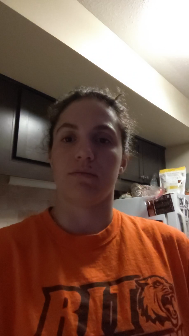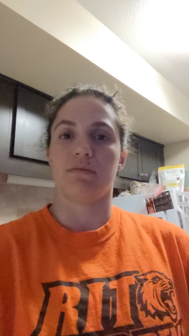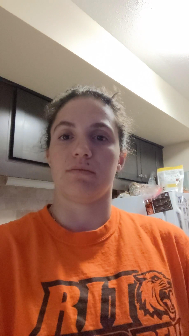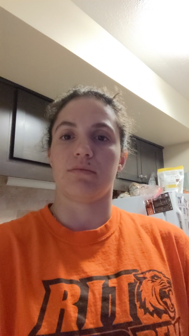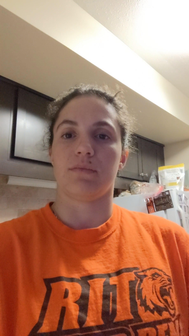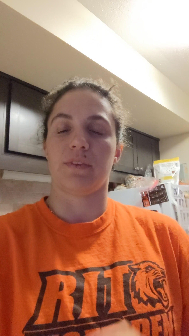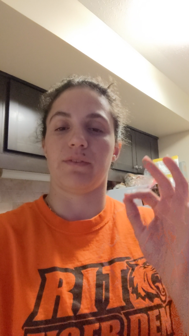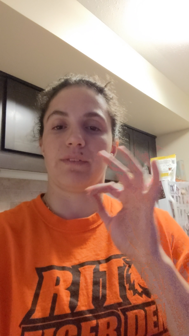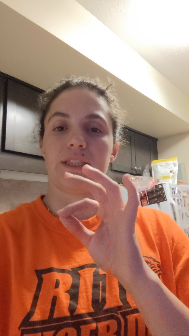fit